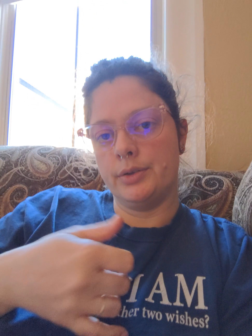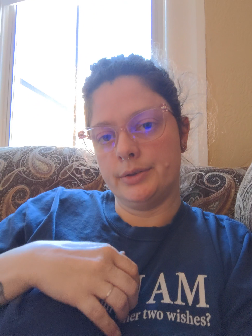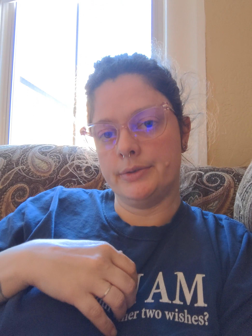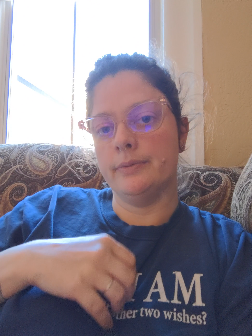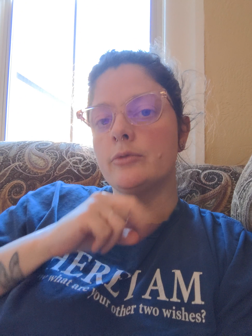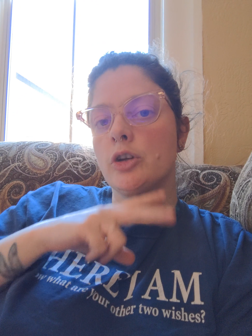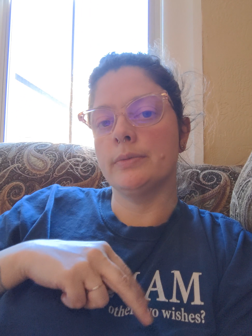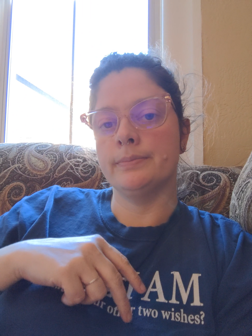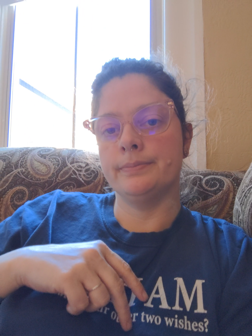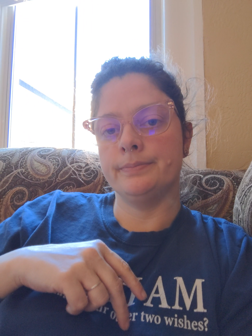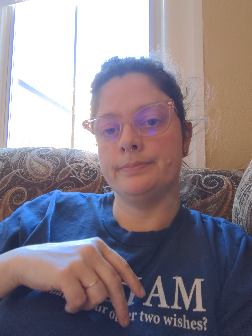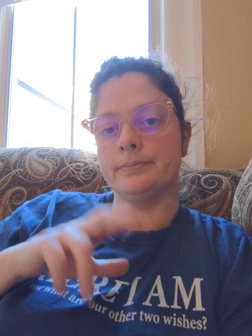frog